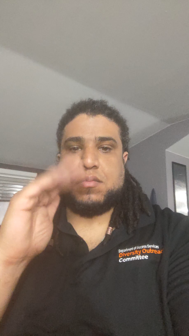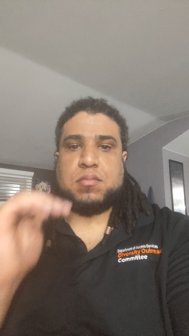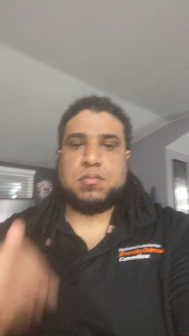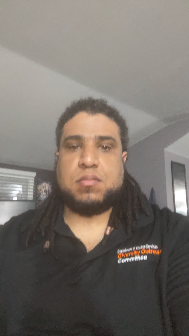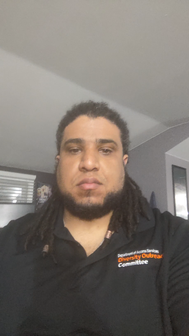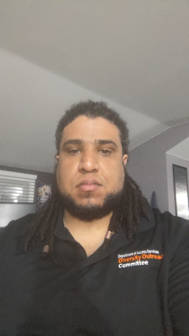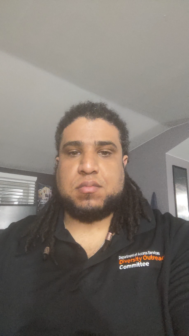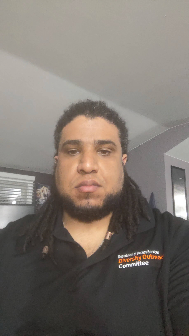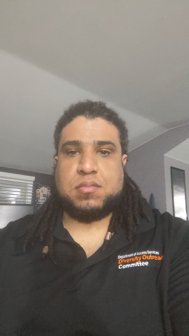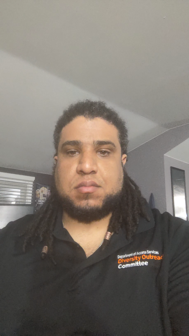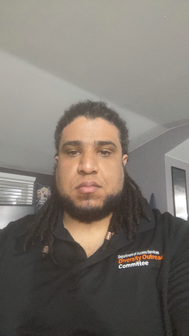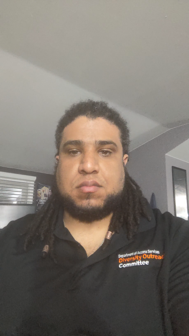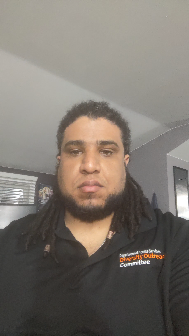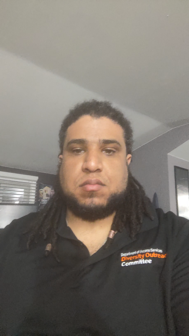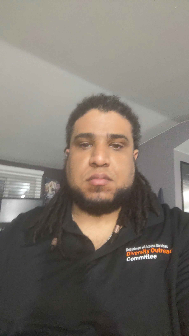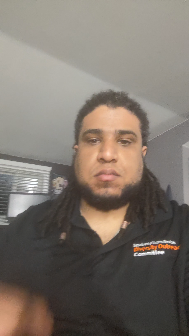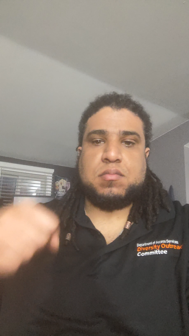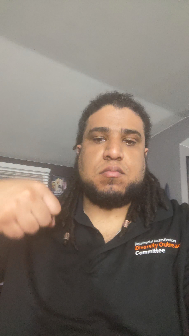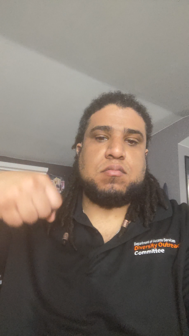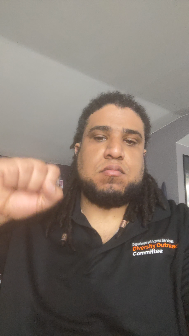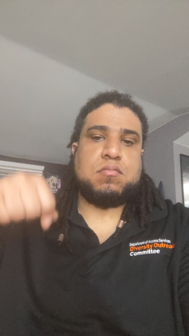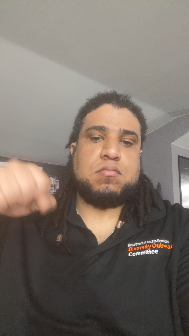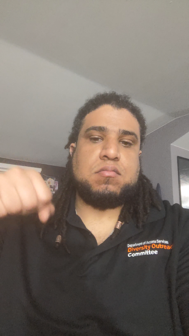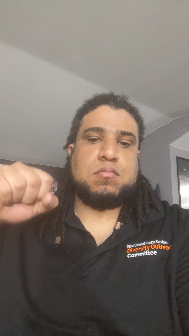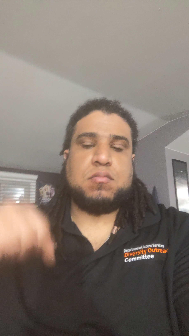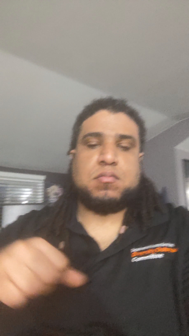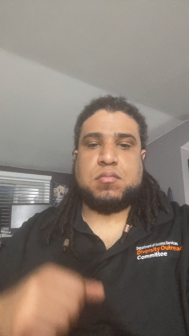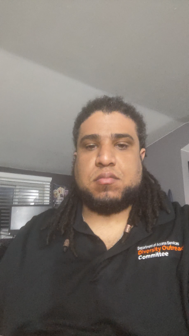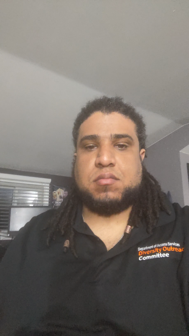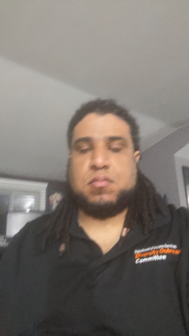motorcycle